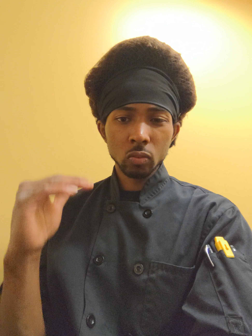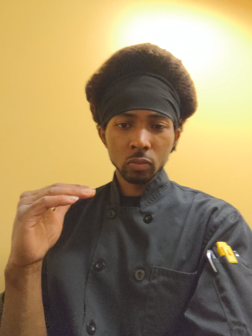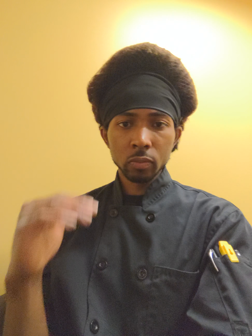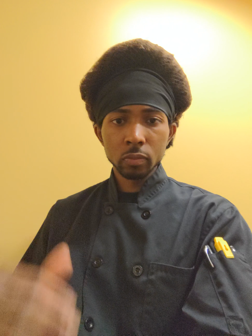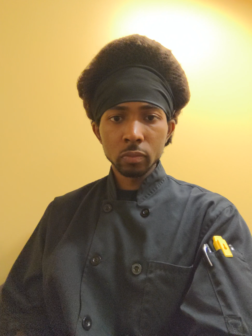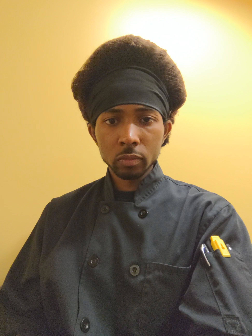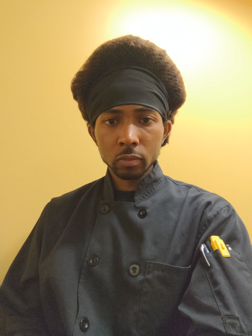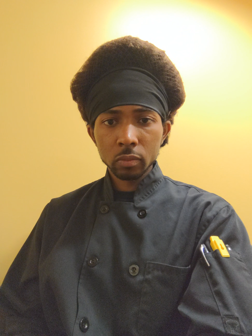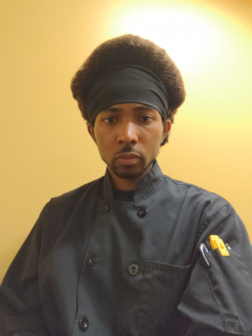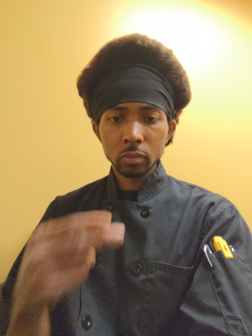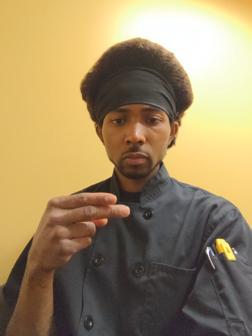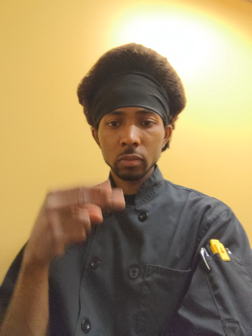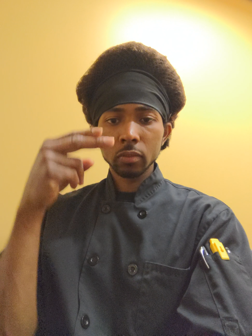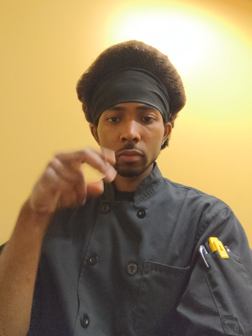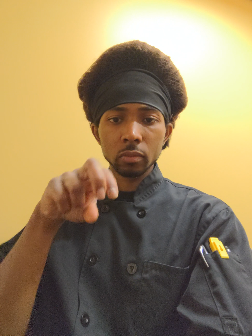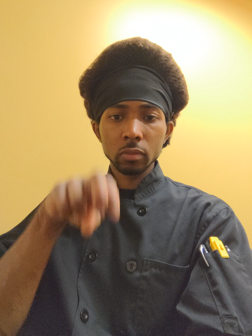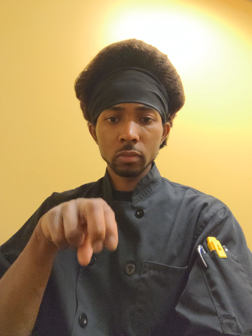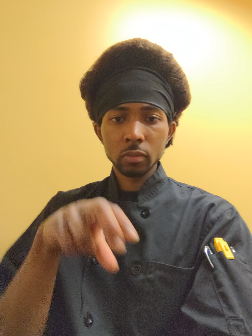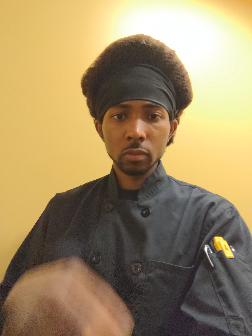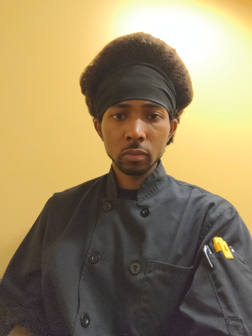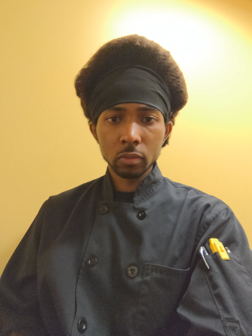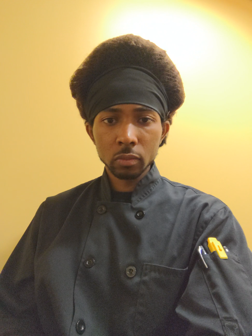high chair